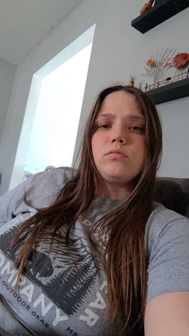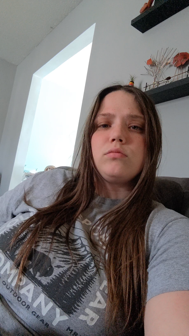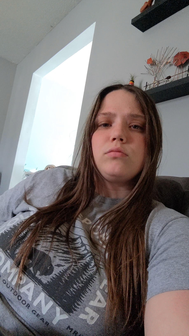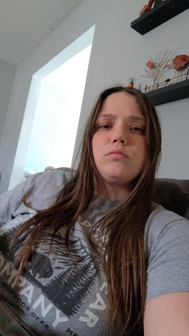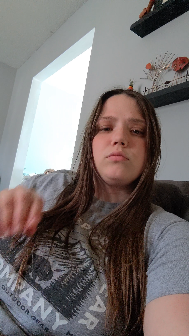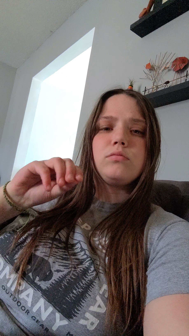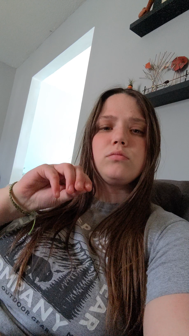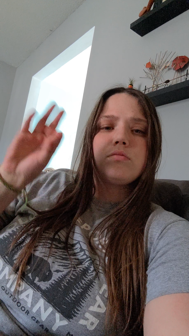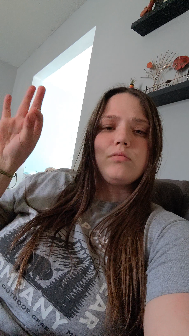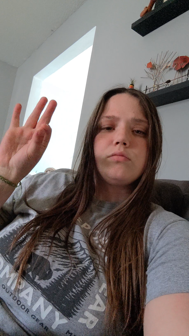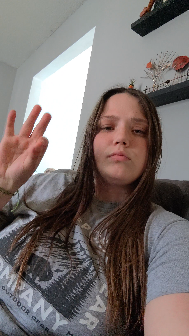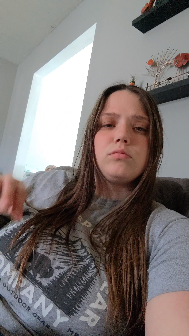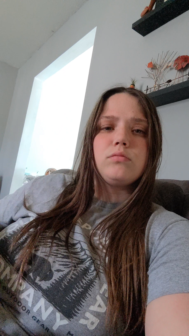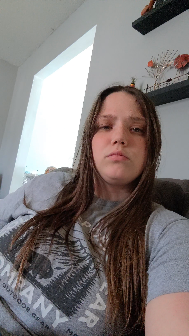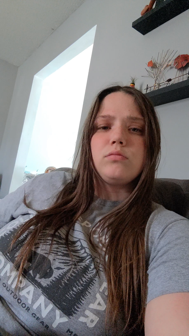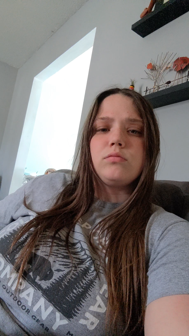off